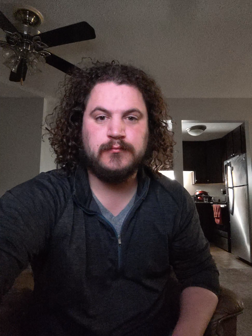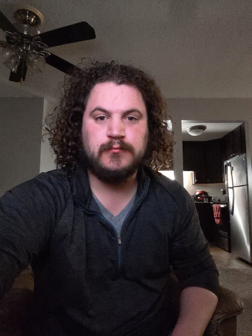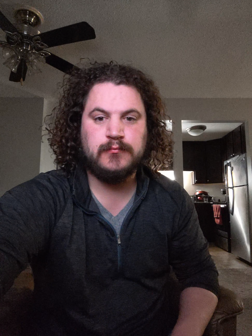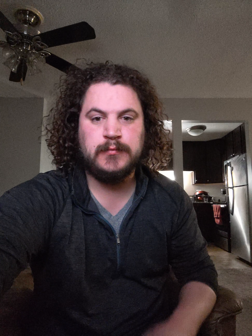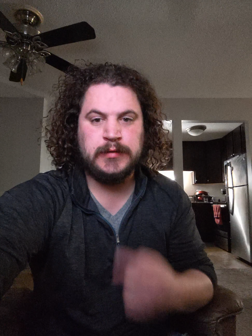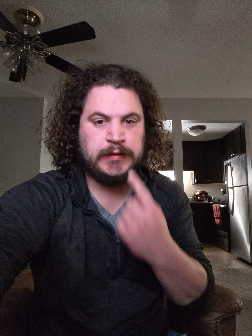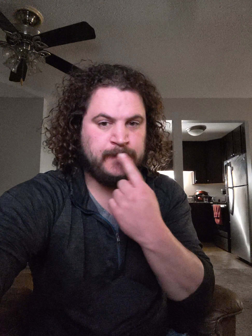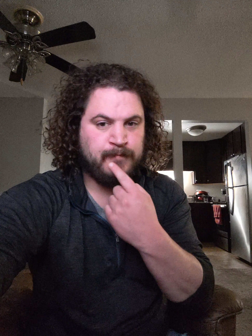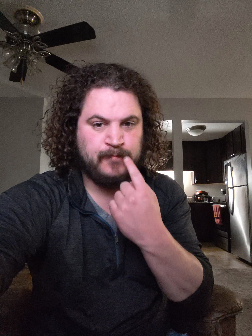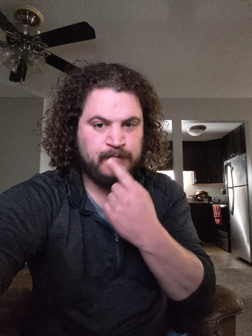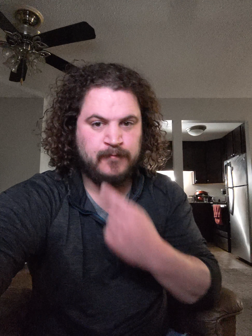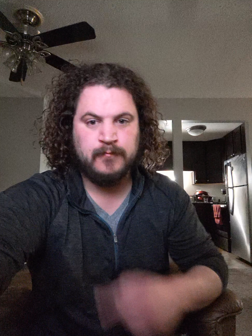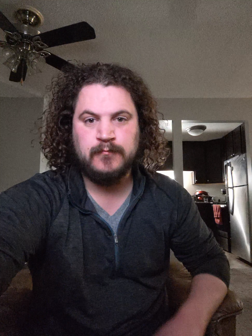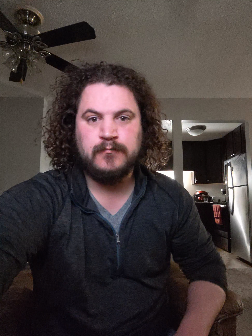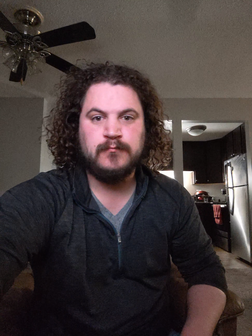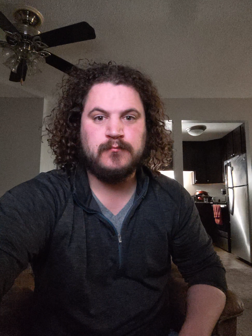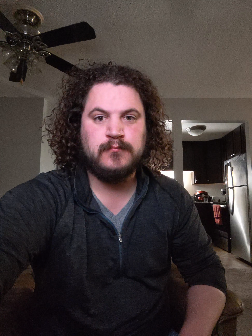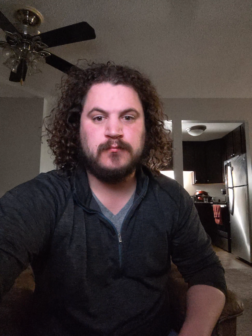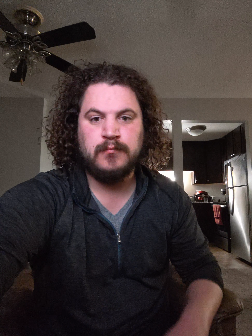lips